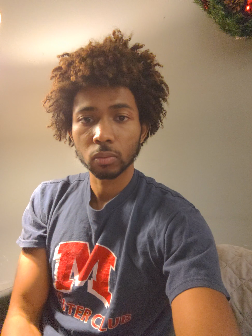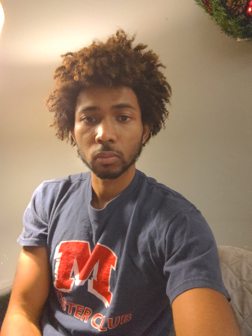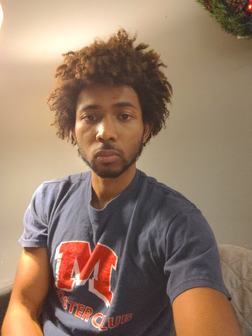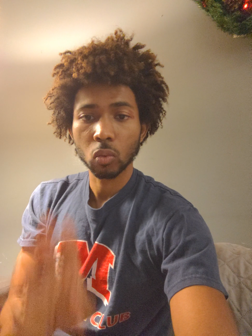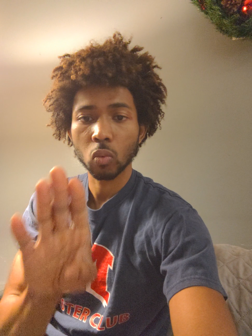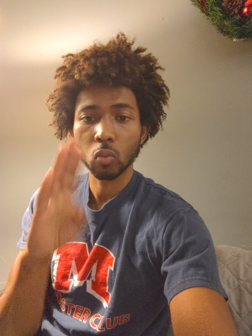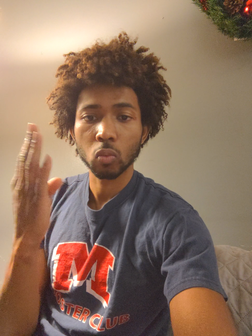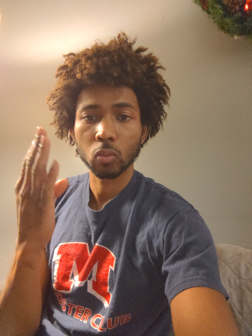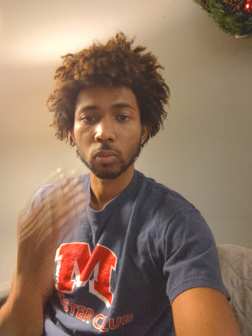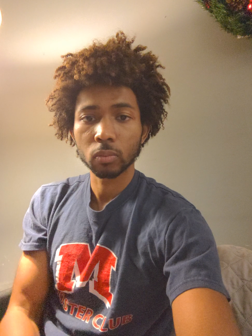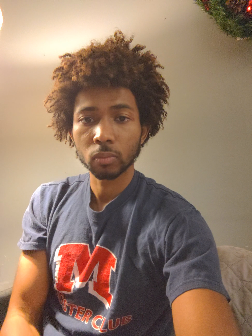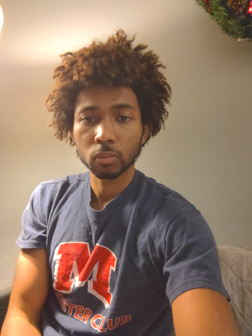open